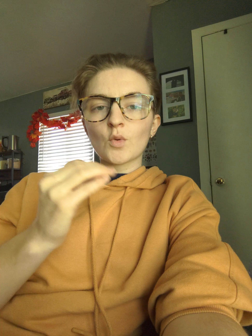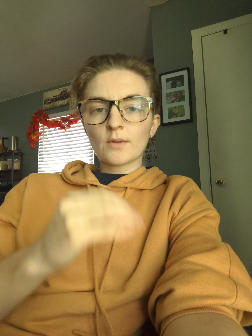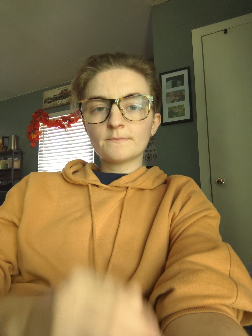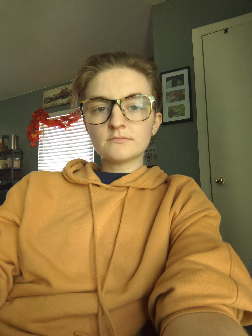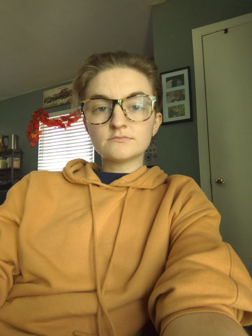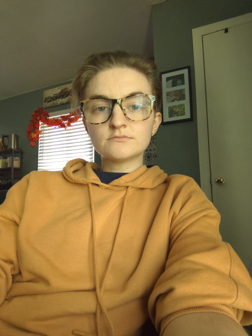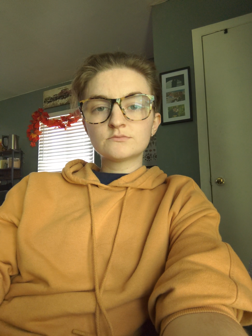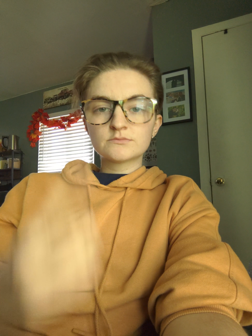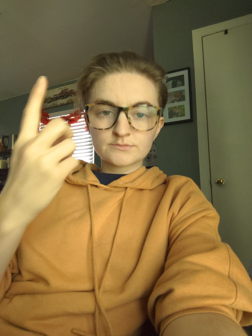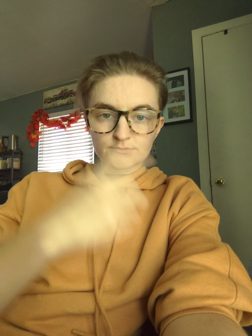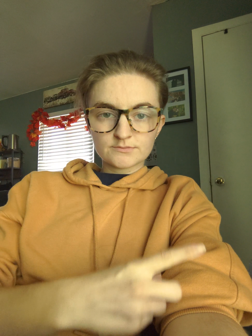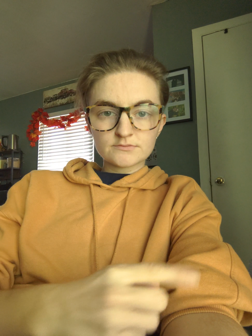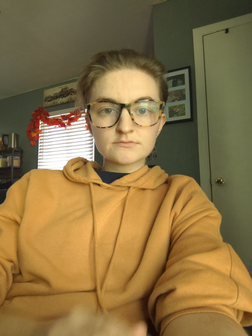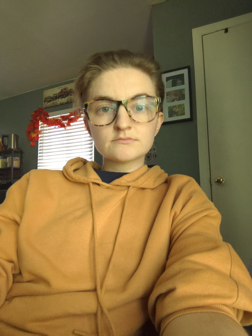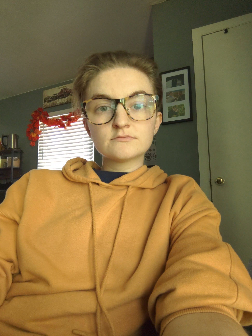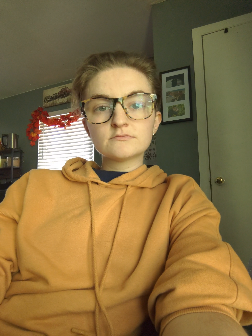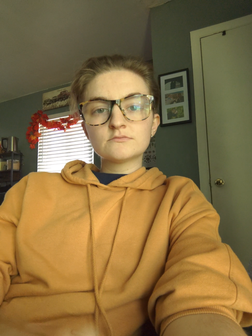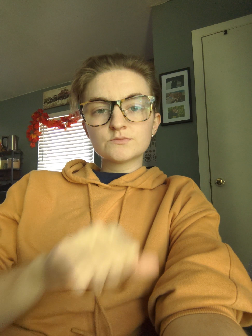day